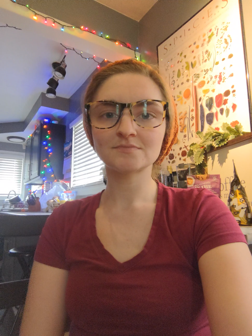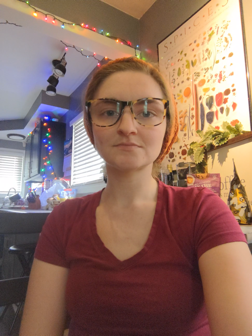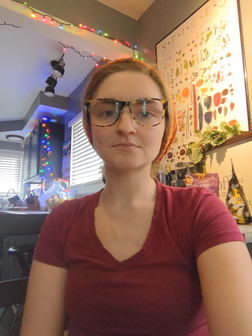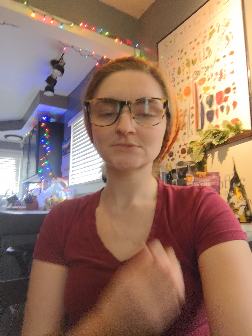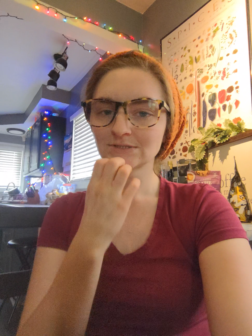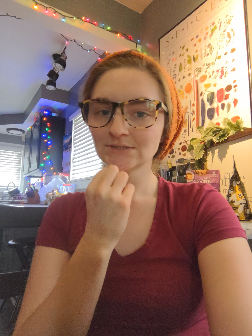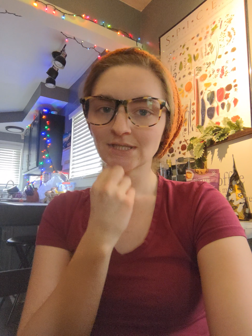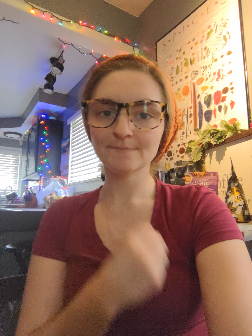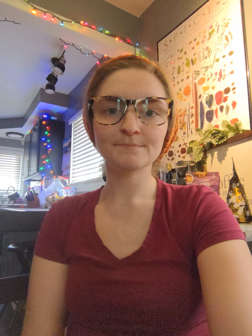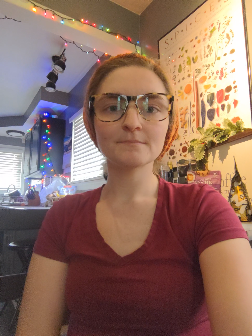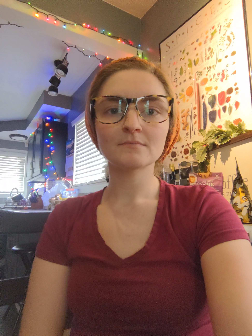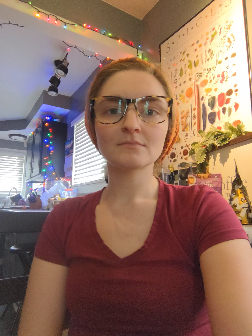underwear